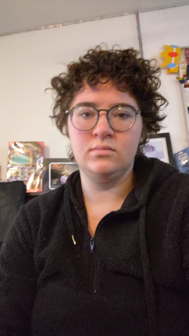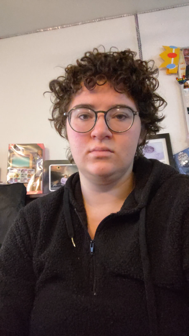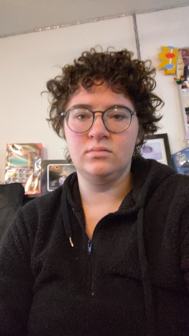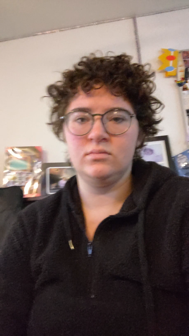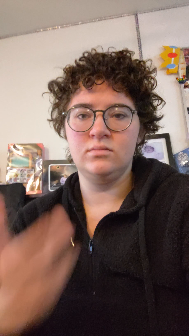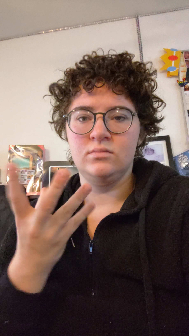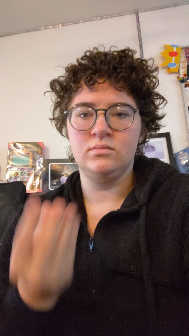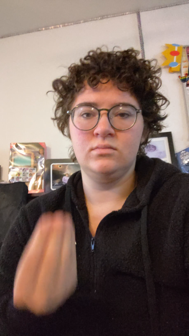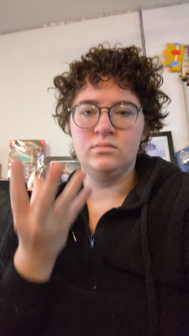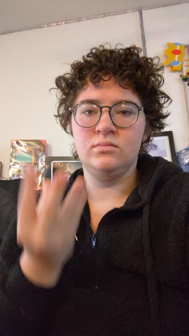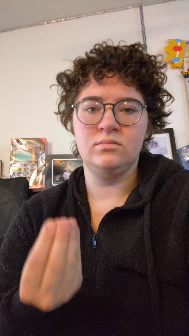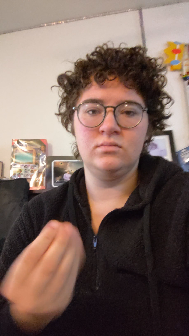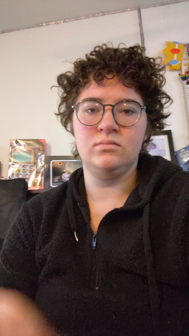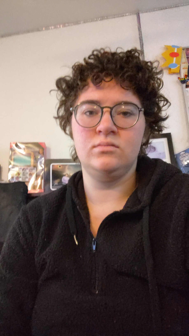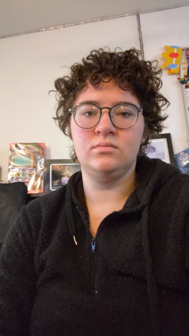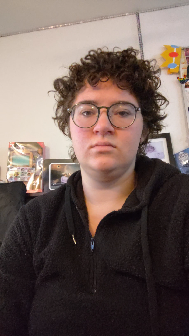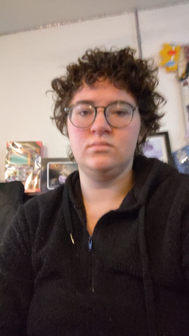gentle